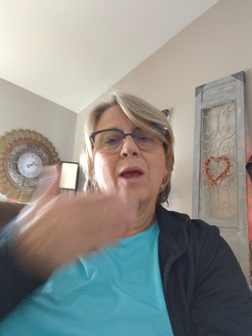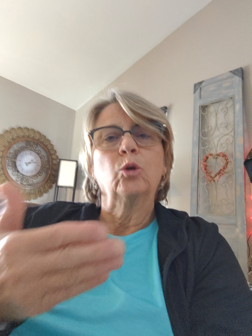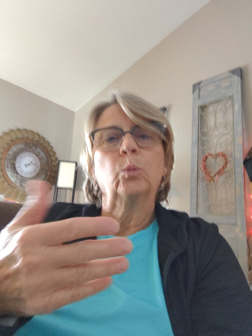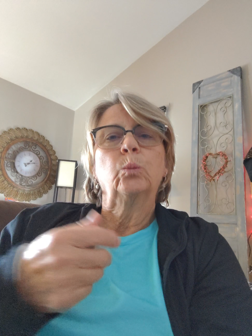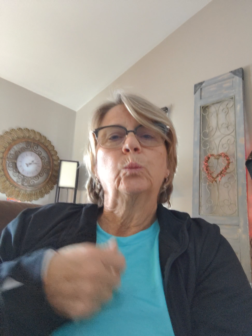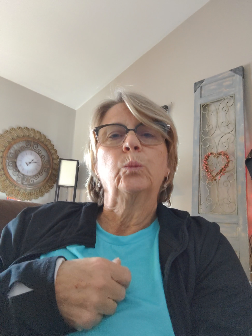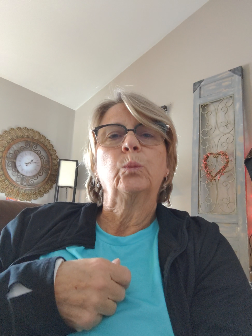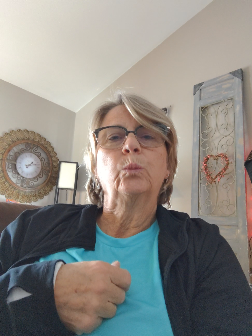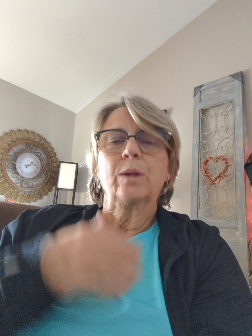thank you